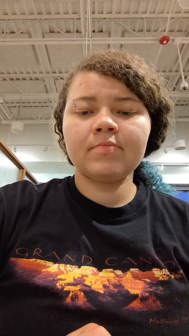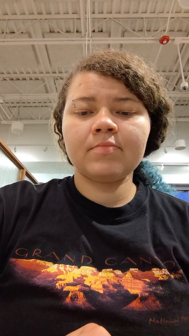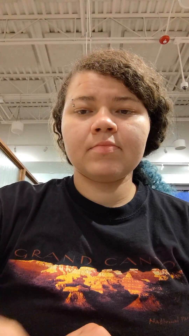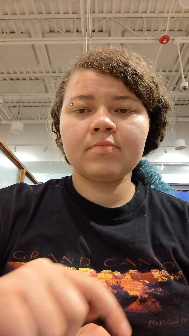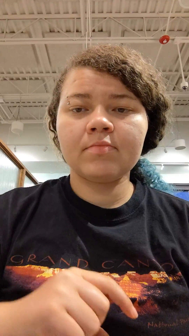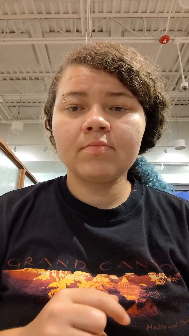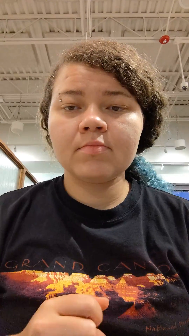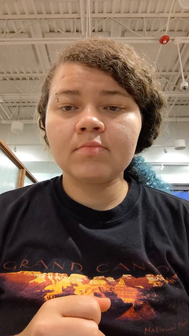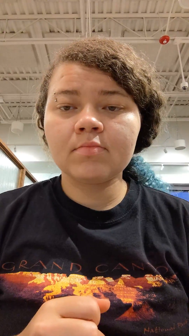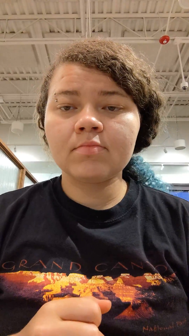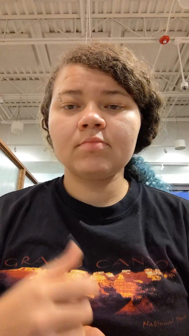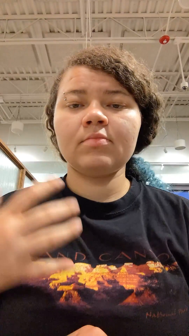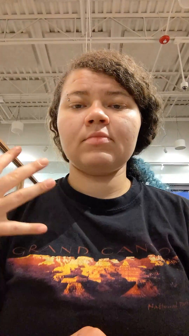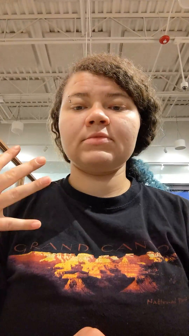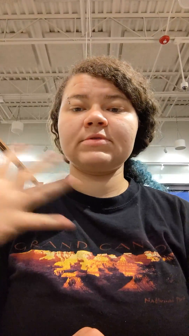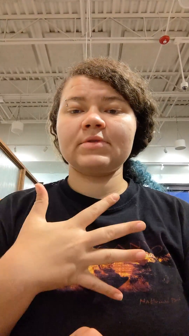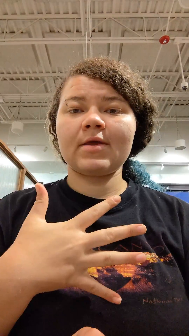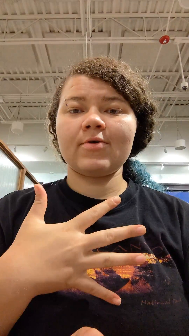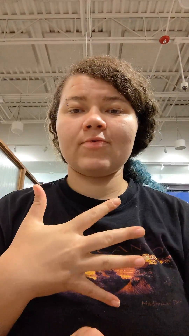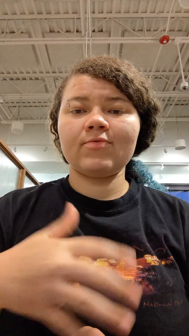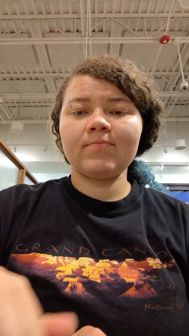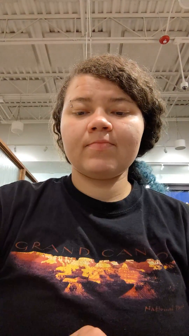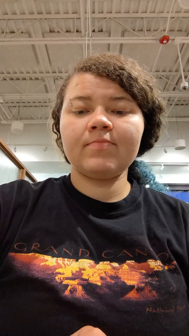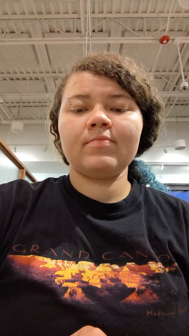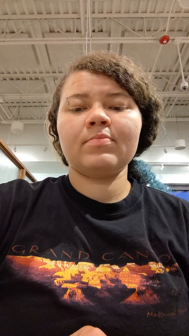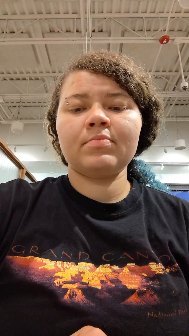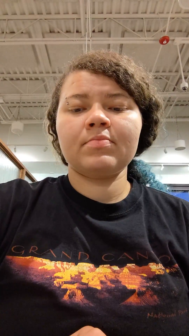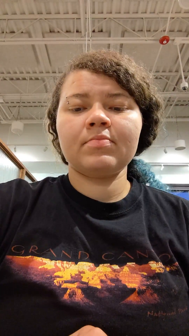scared